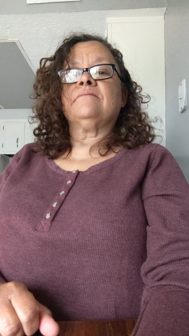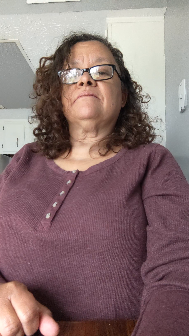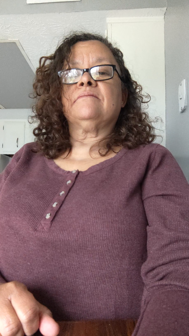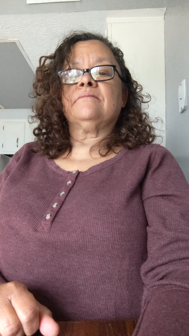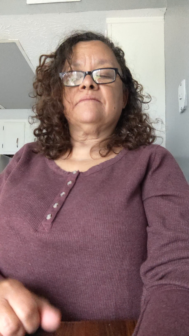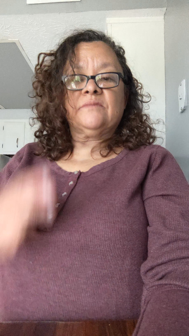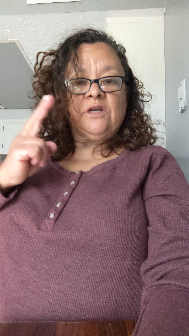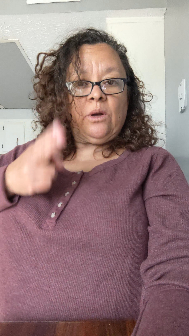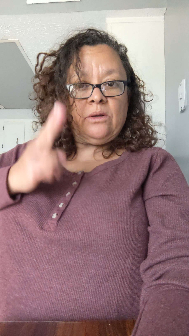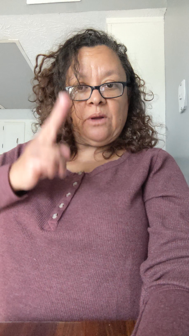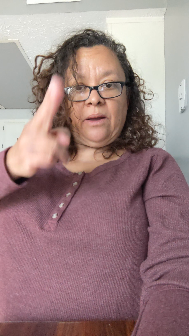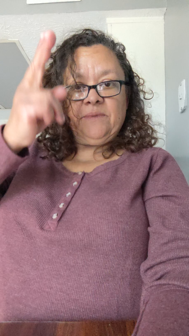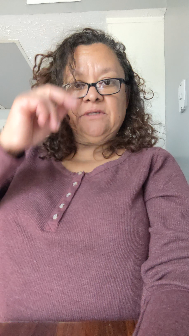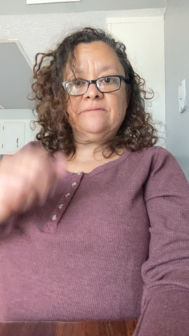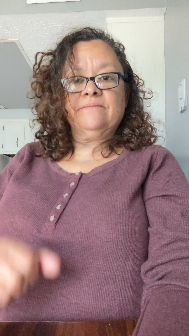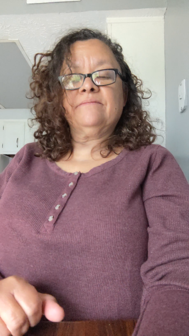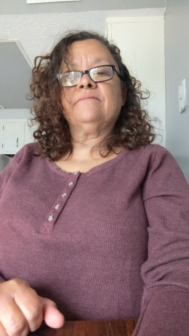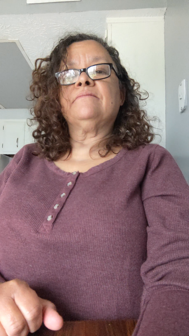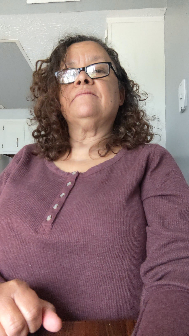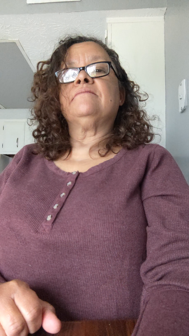hurry